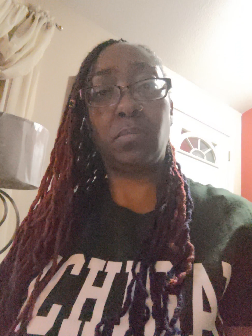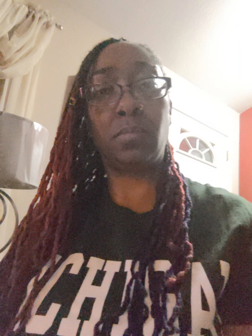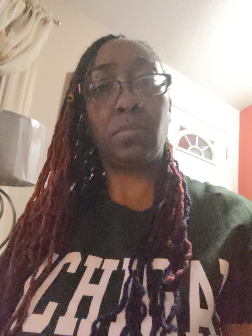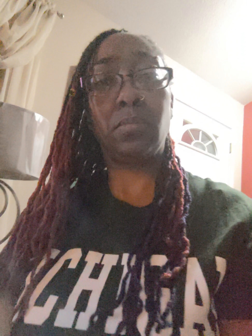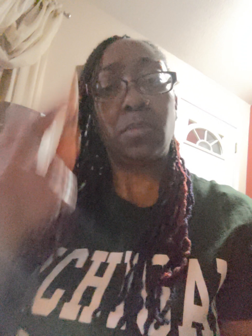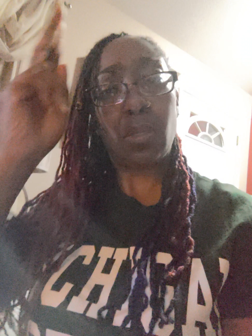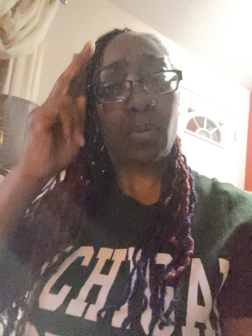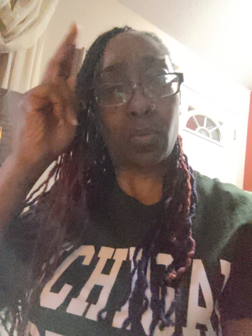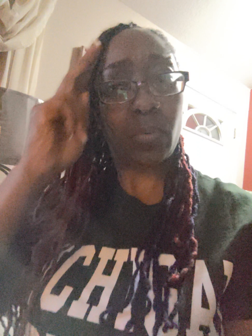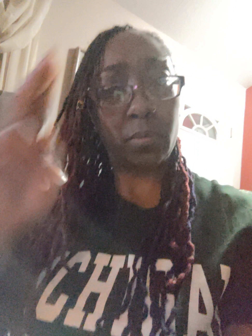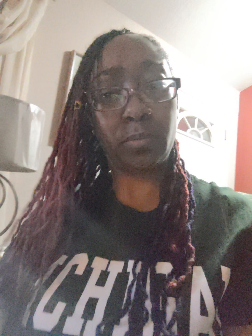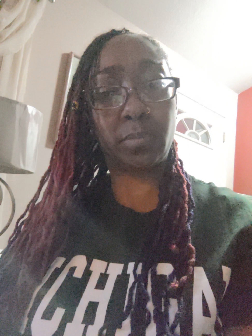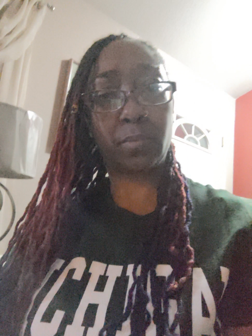uncle